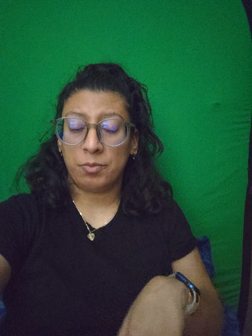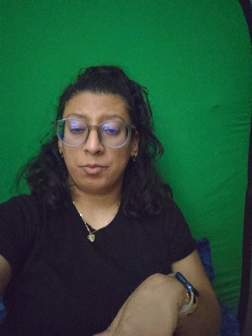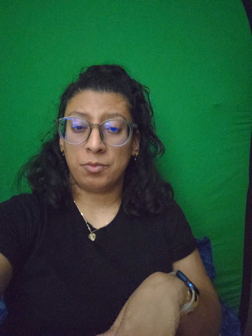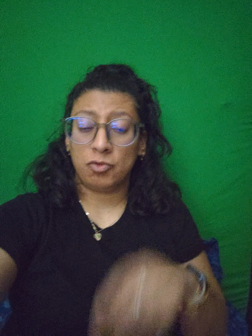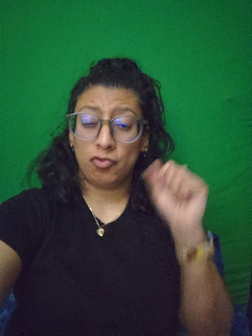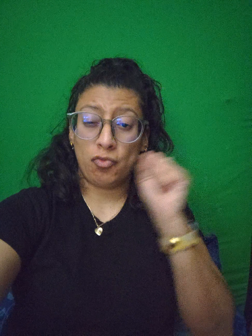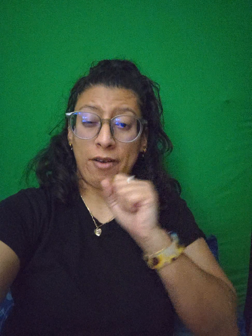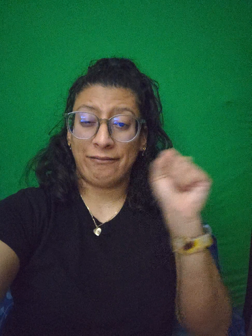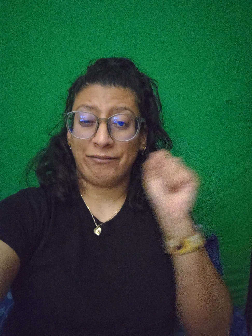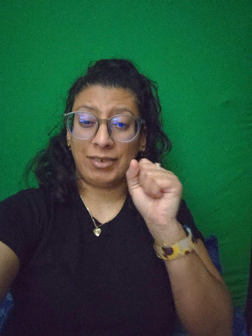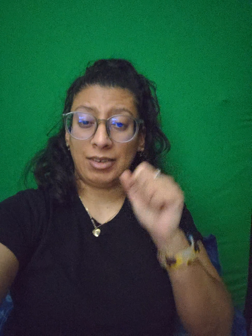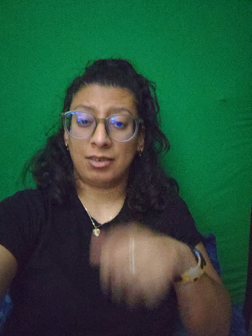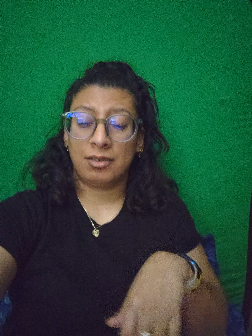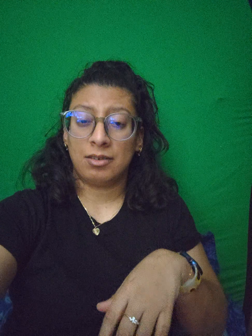refrigerator